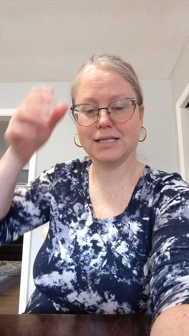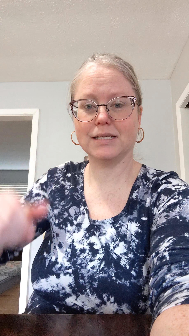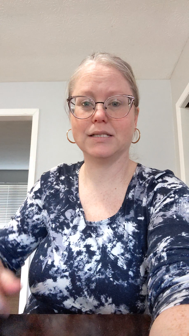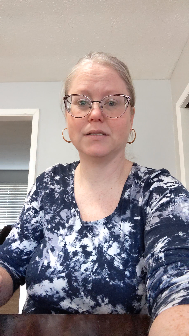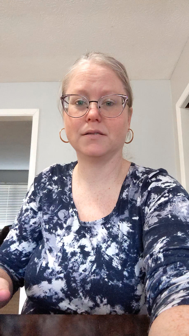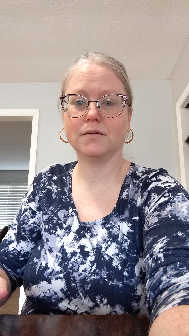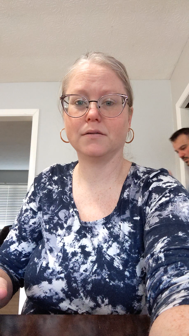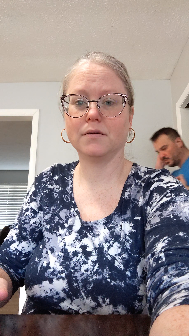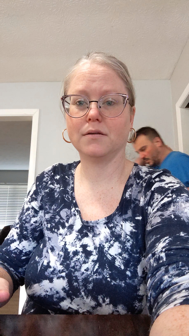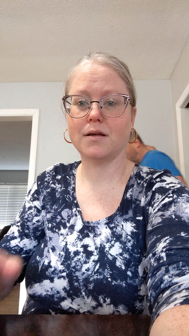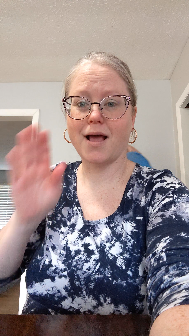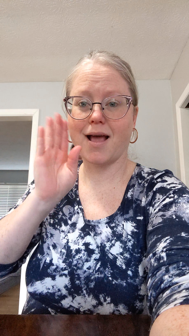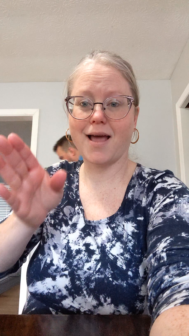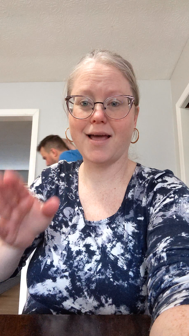hi